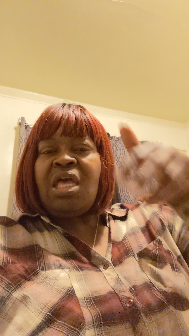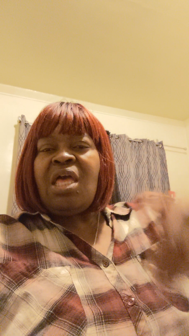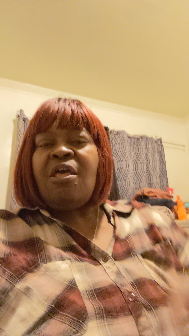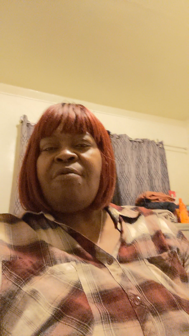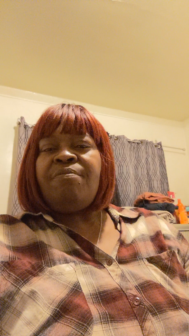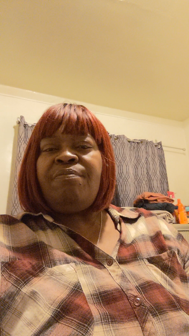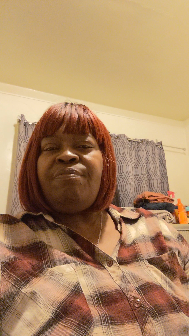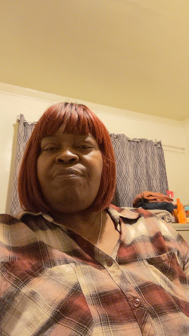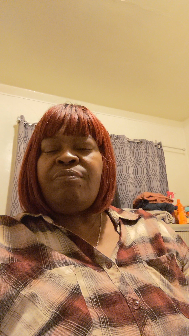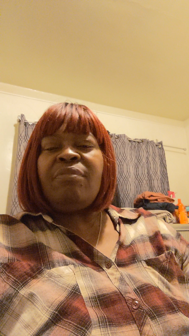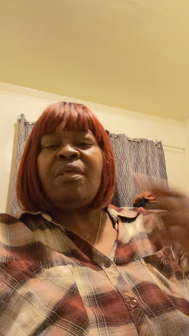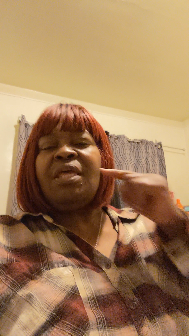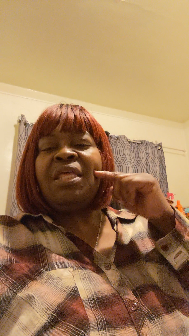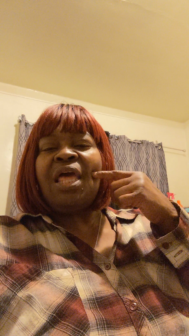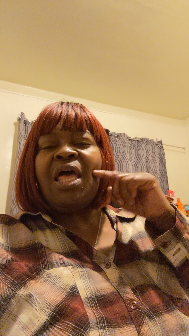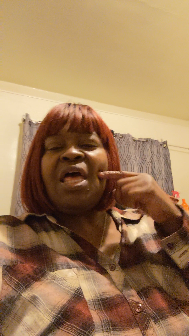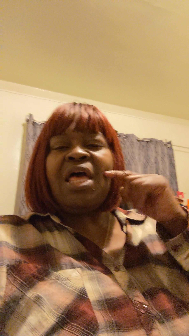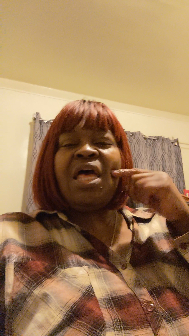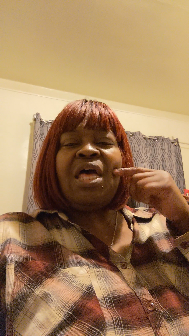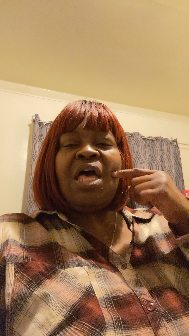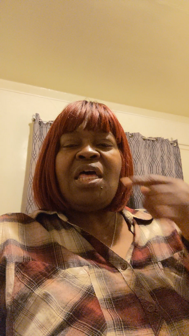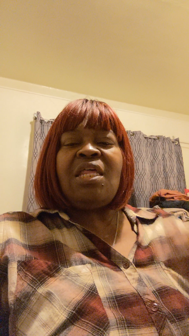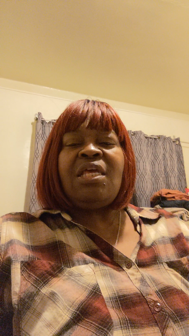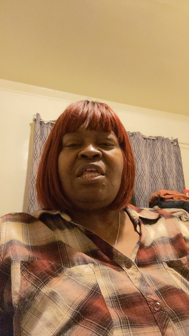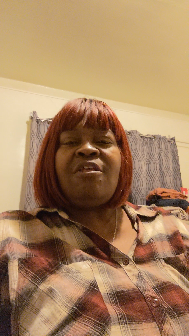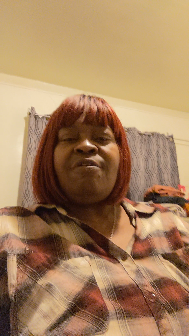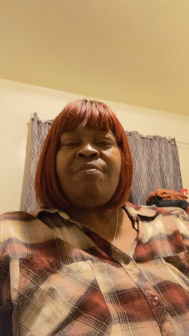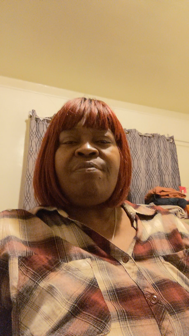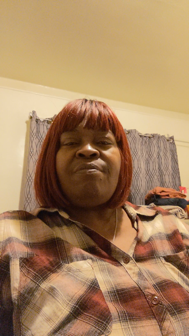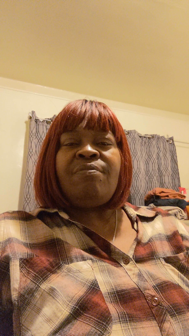candy